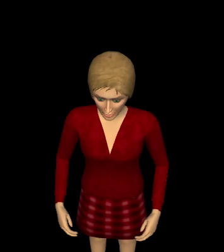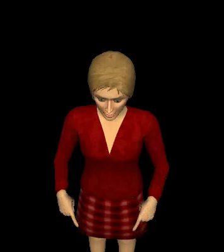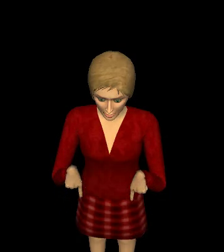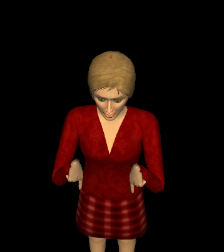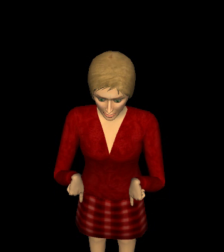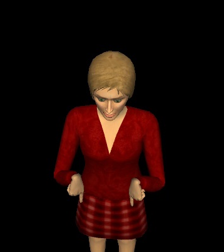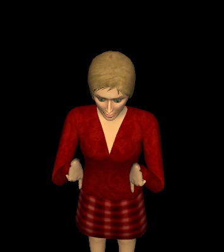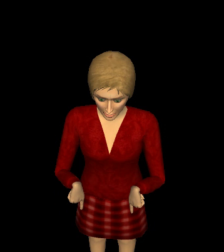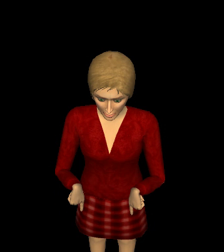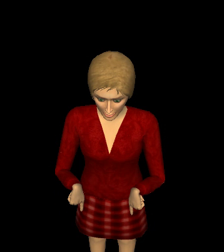وزير